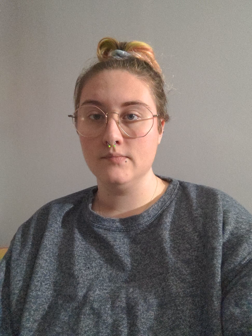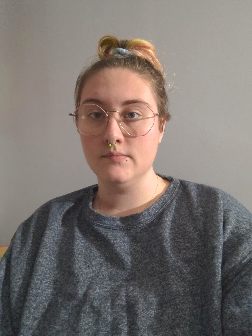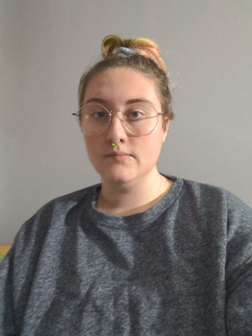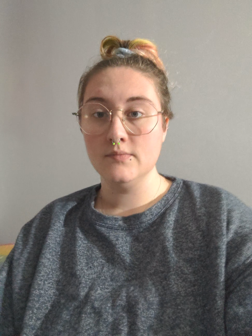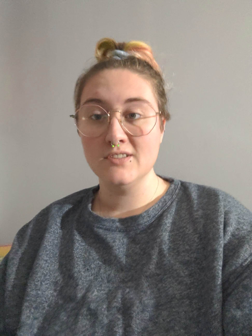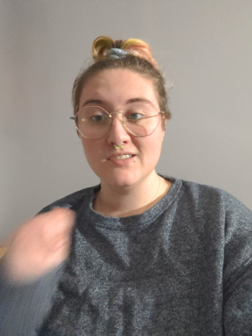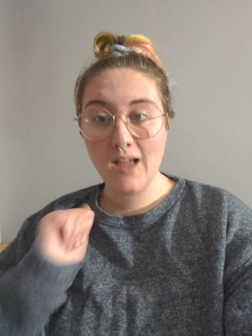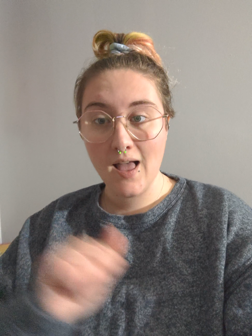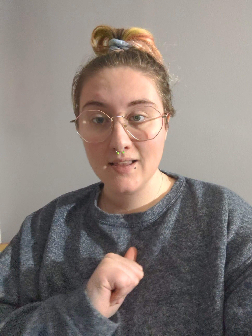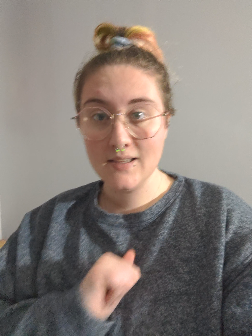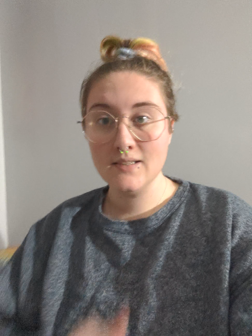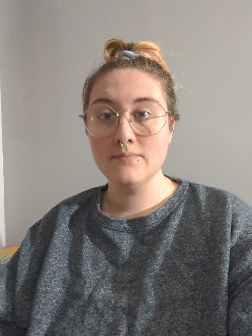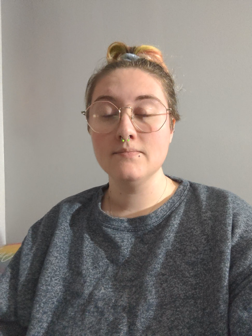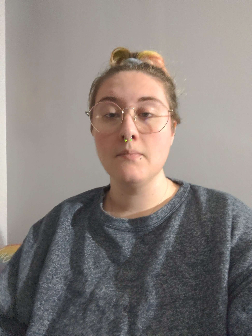jacket